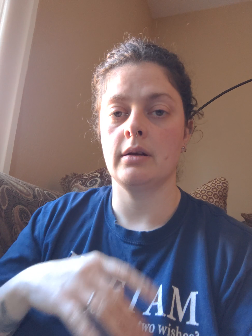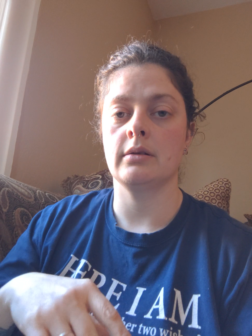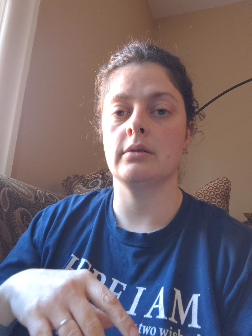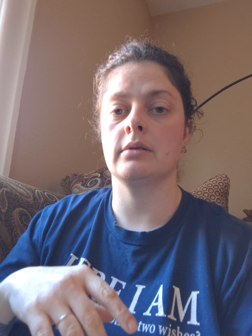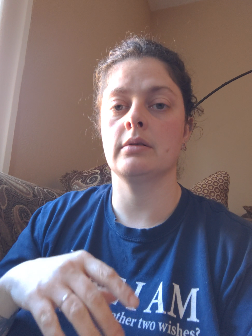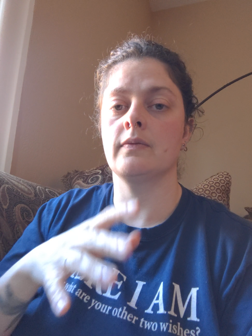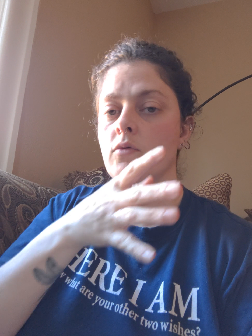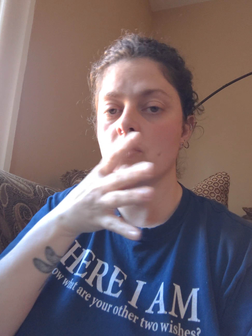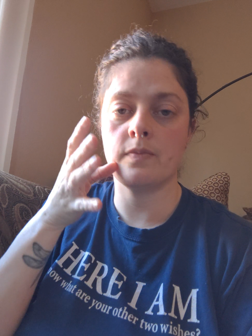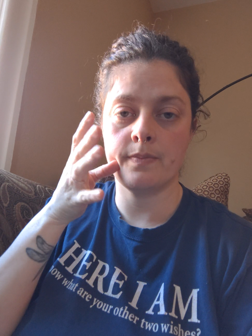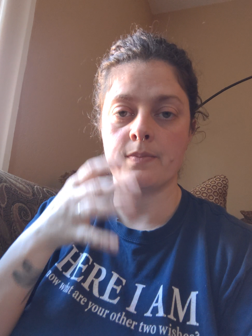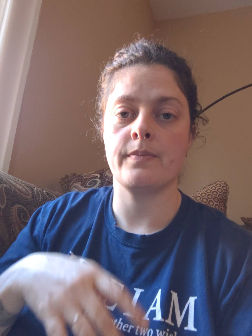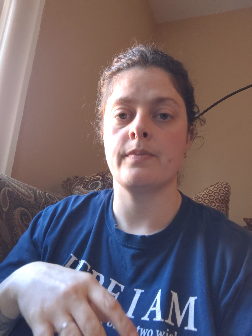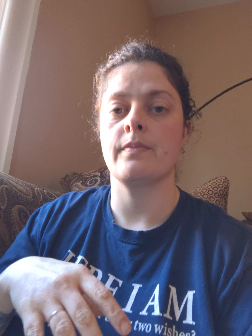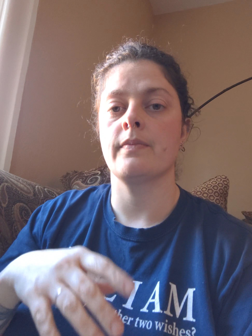farm